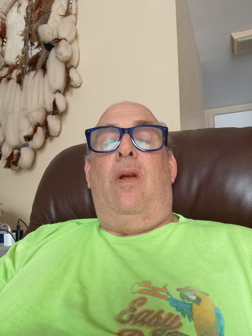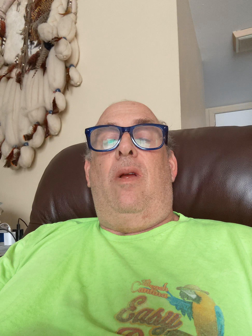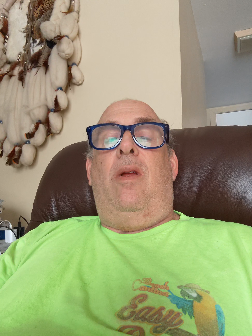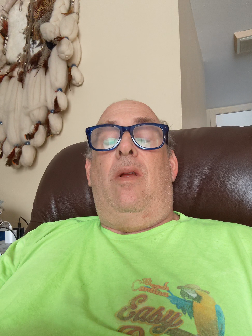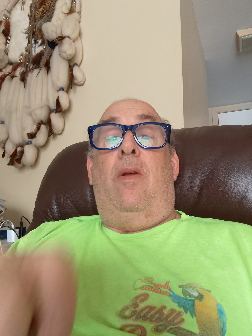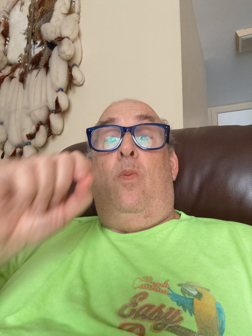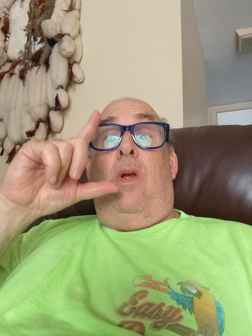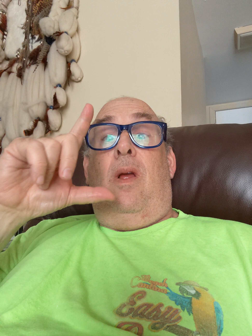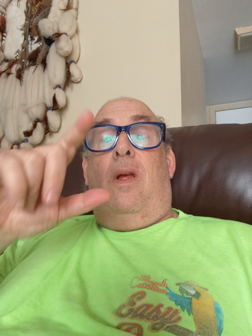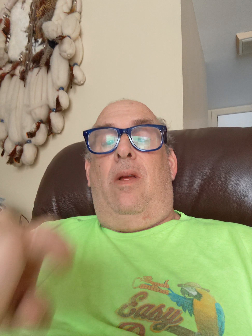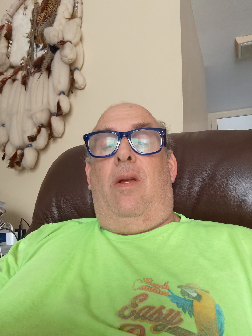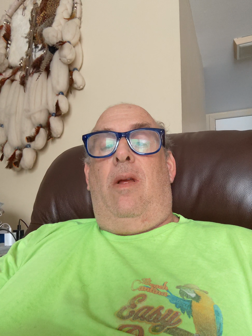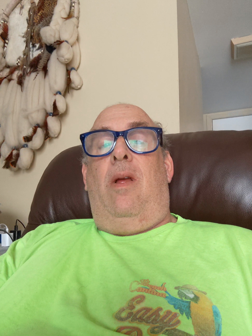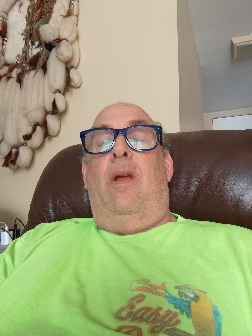wake